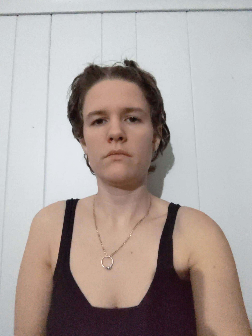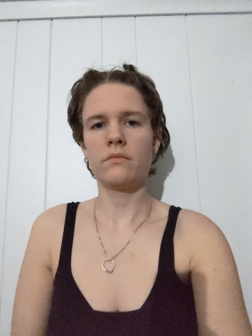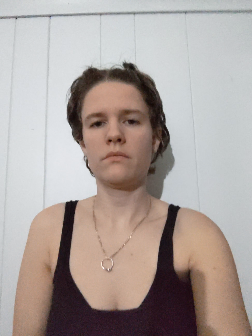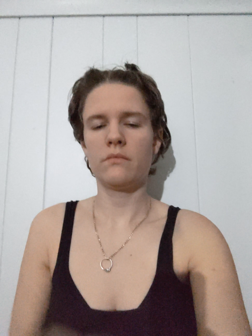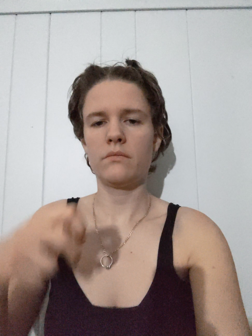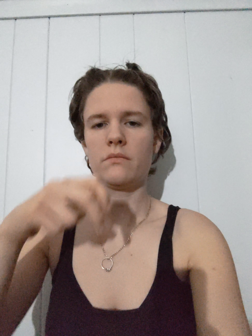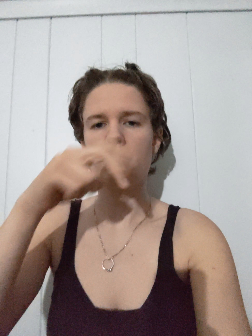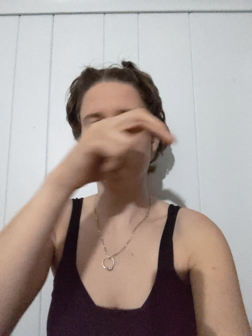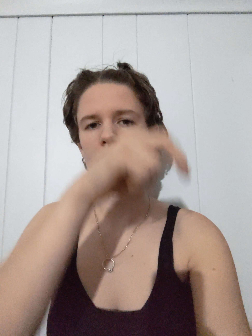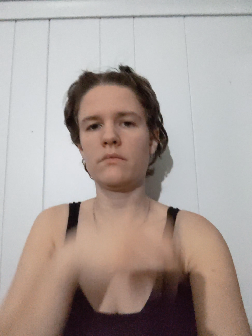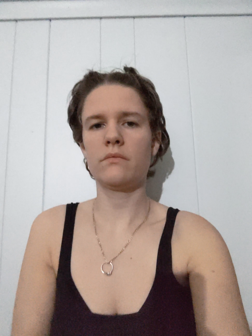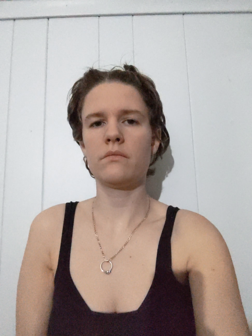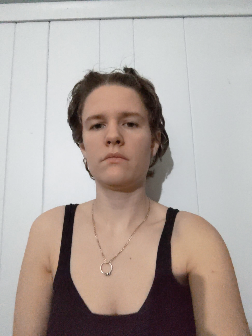stairs